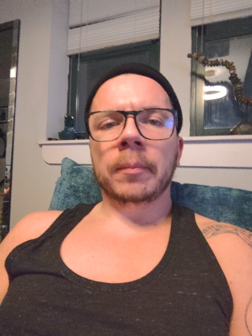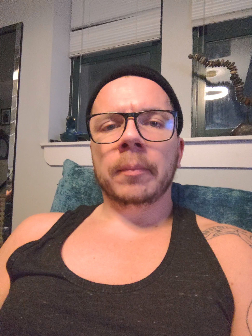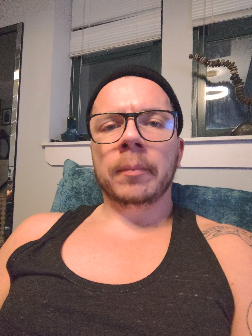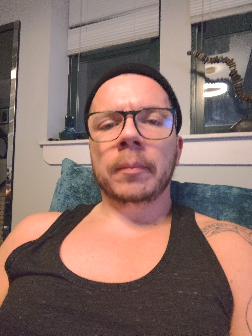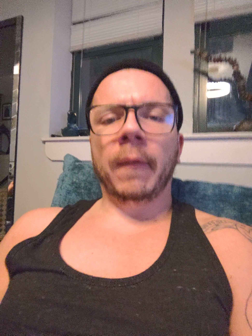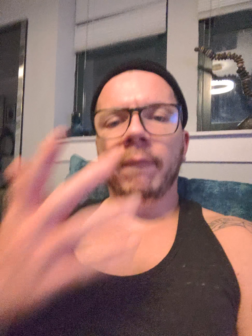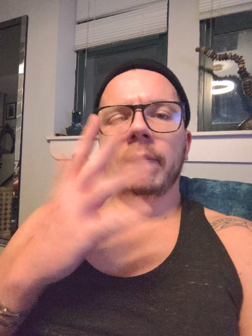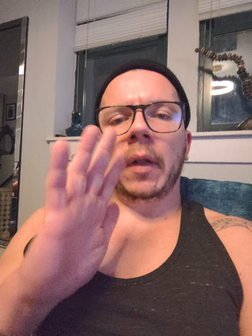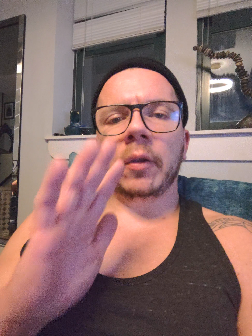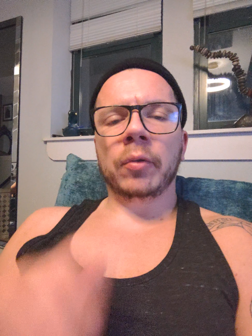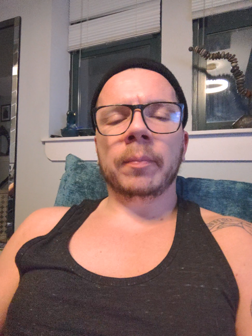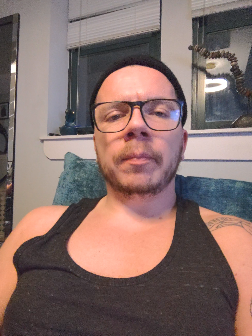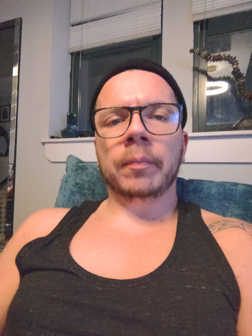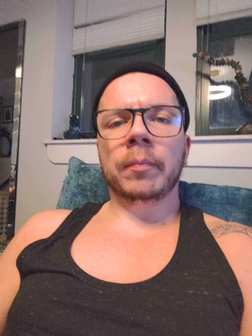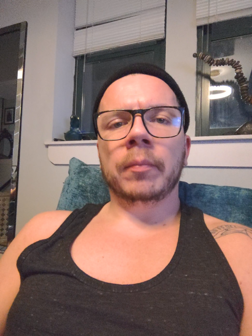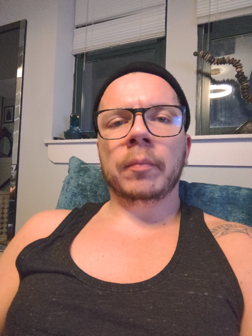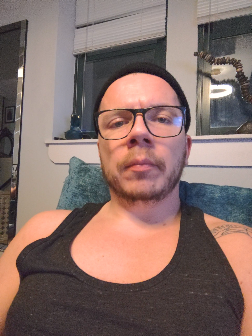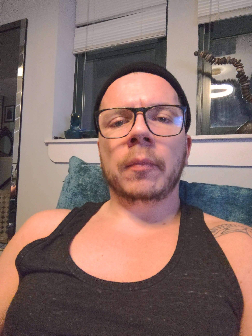finish